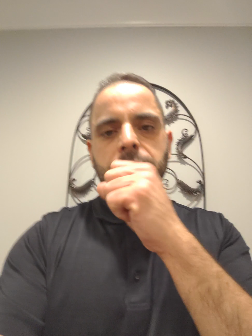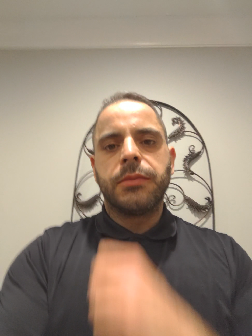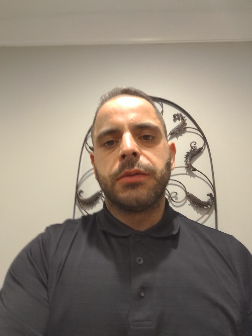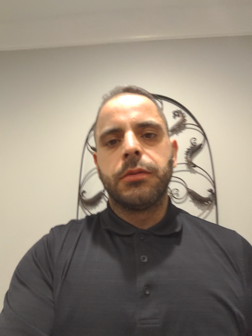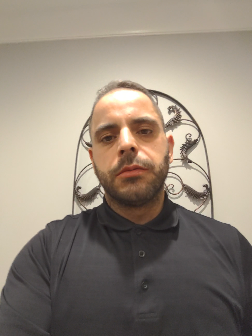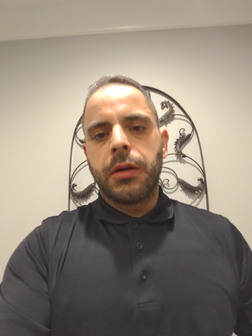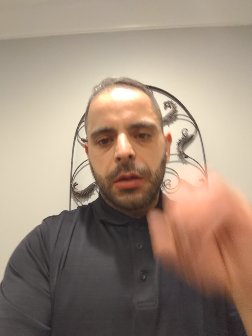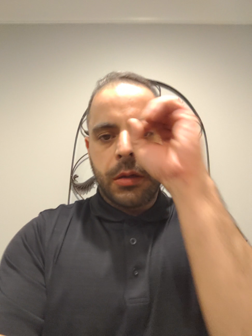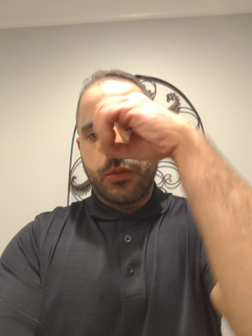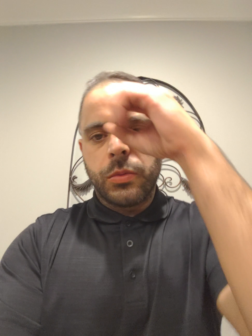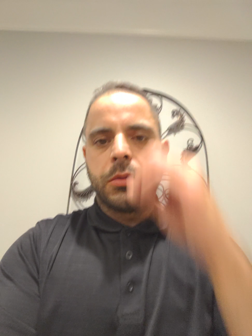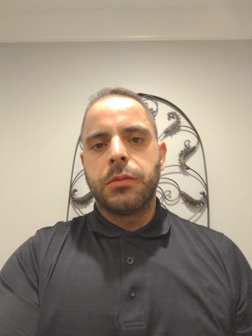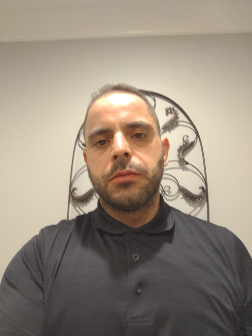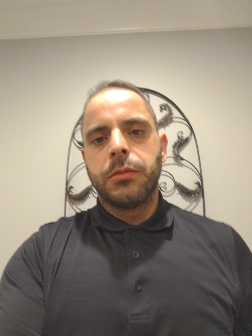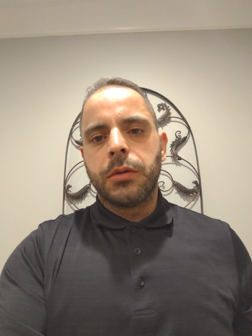owl